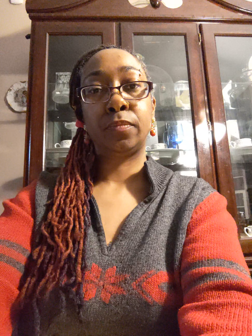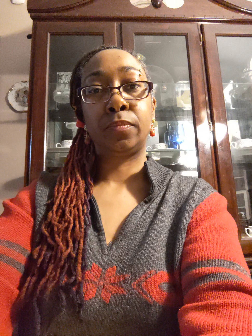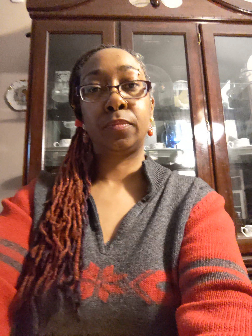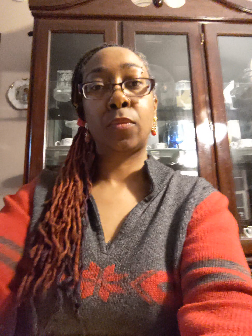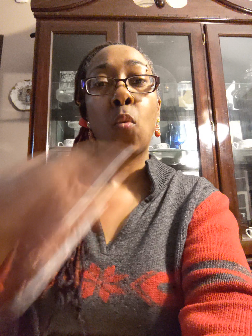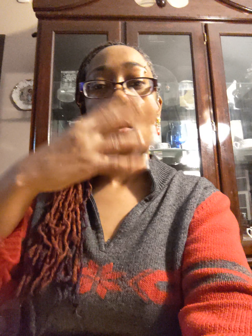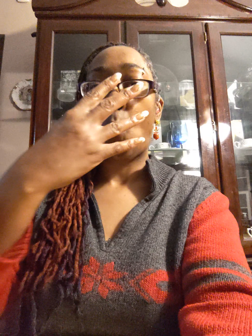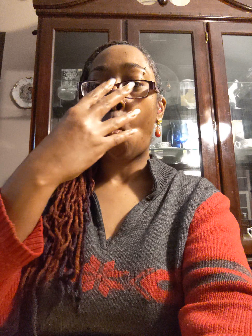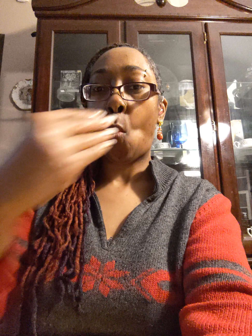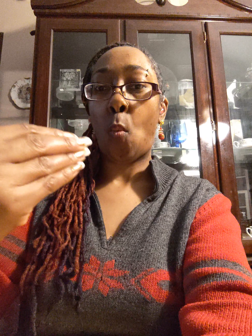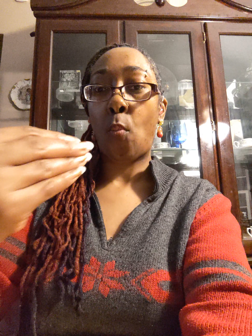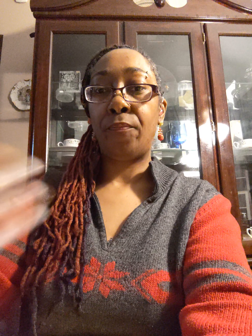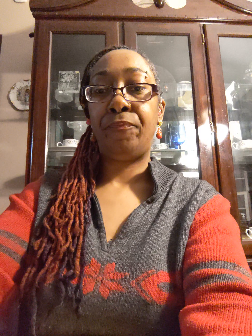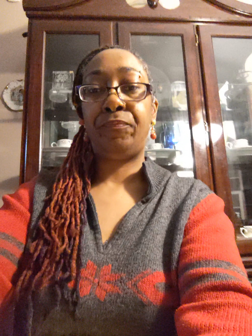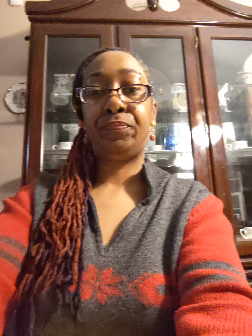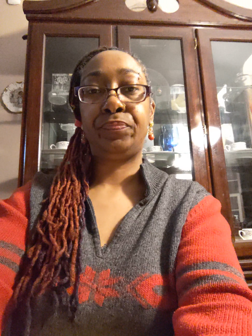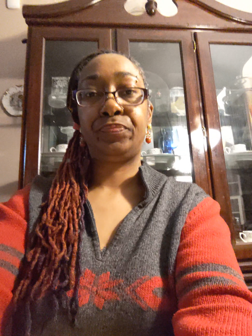wolf